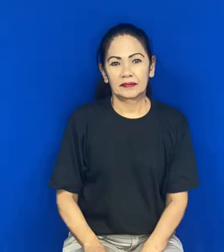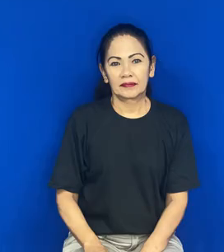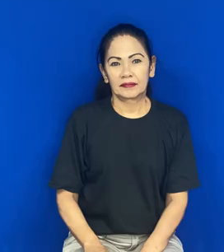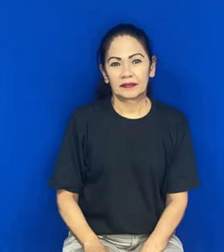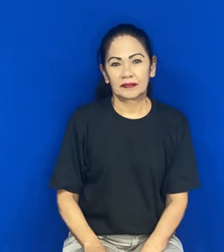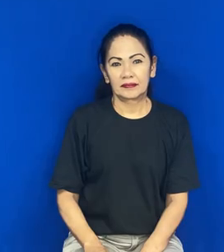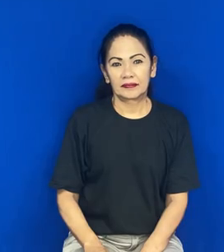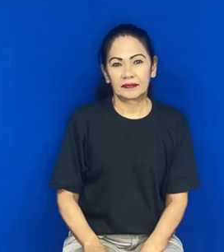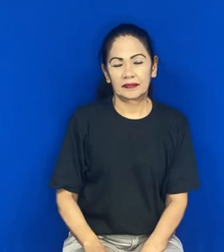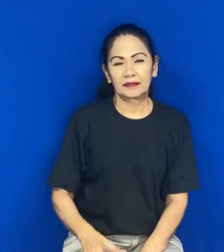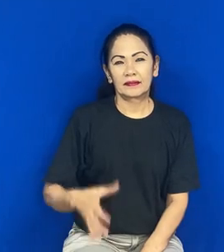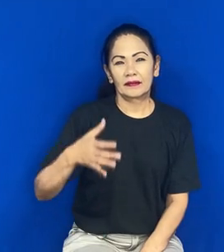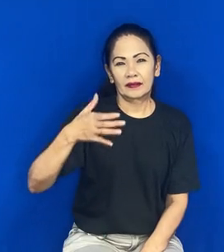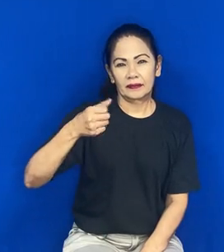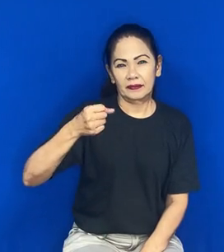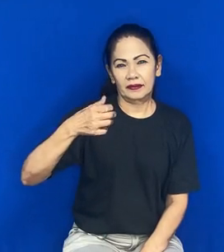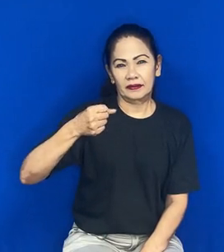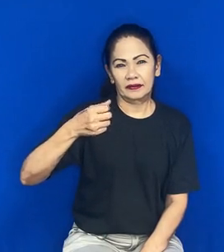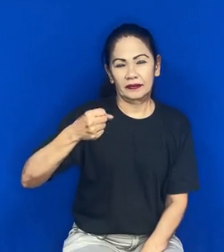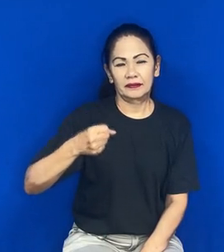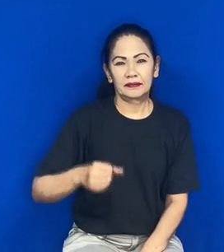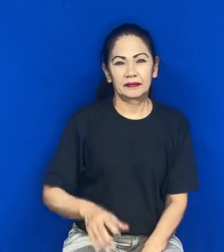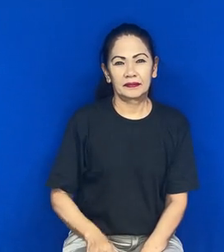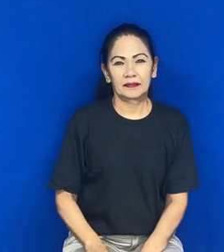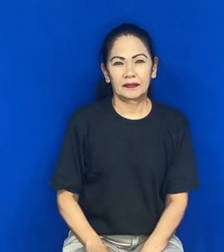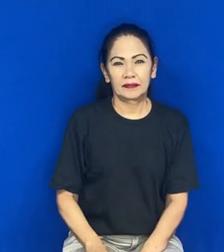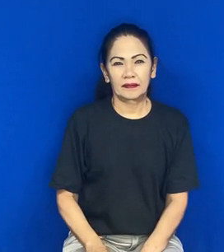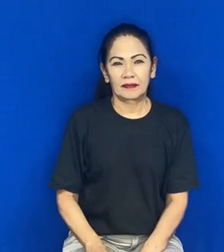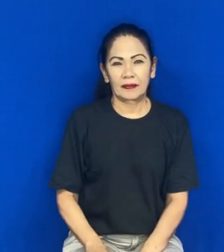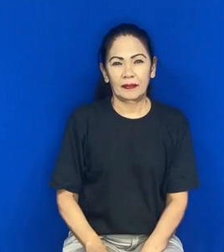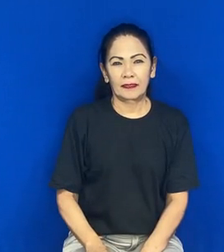milk